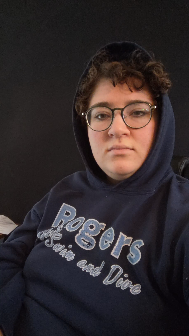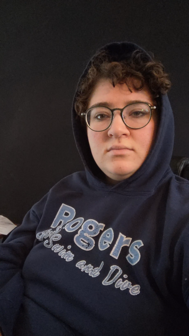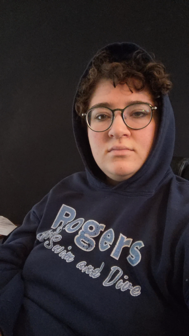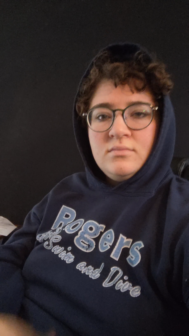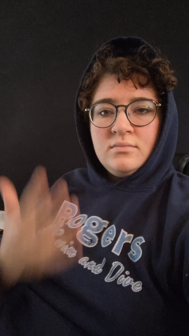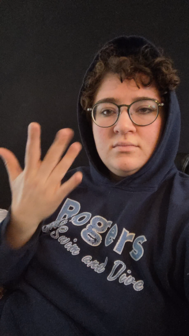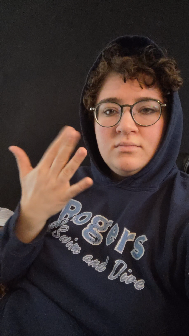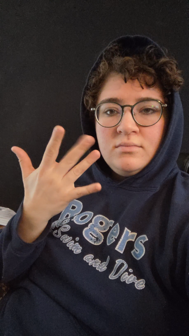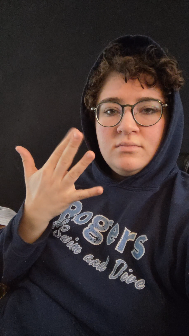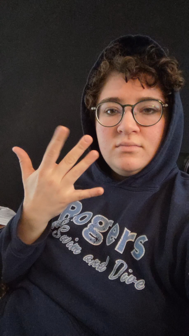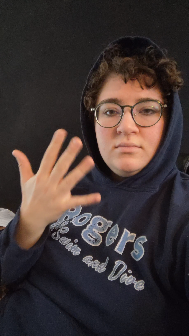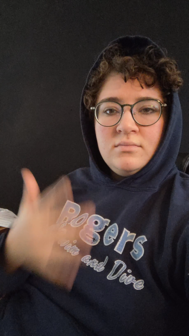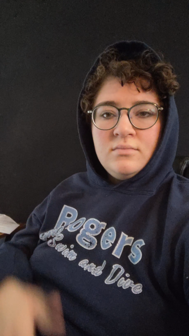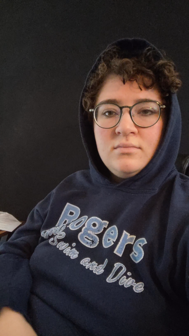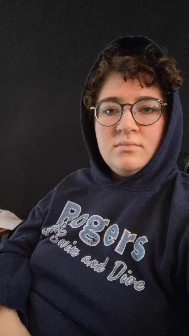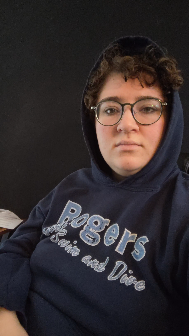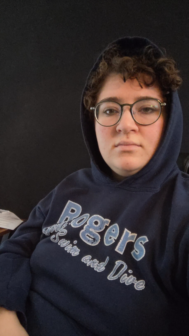hand